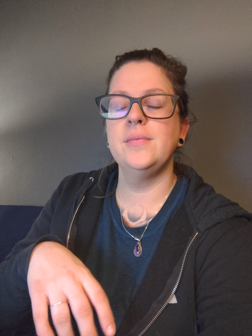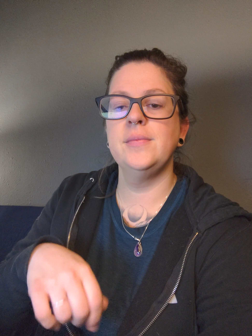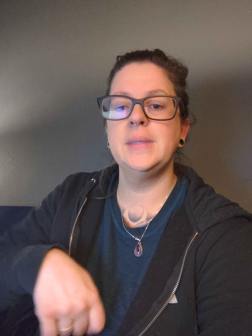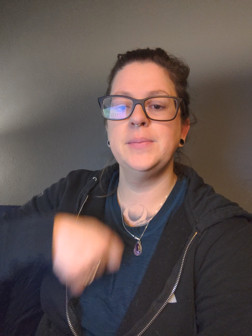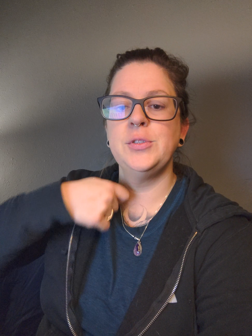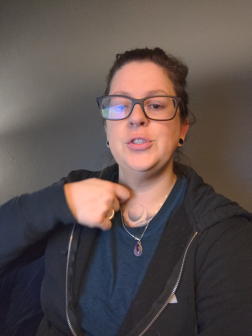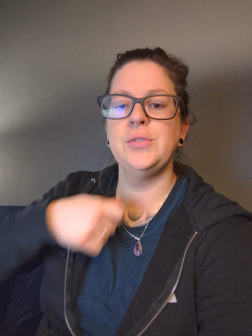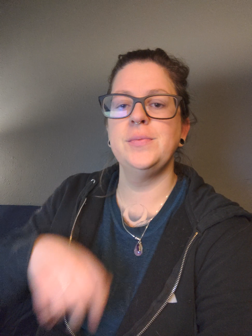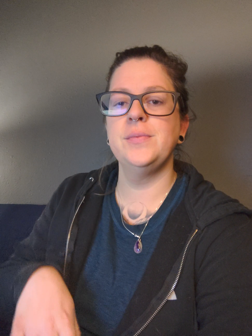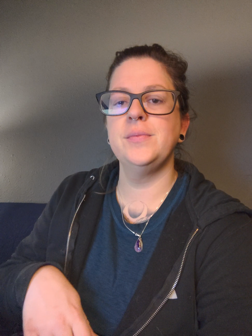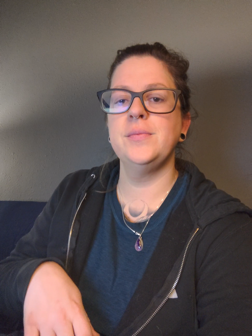zipper